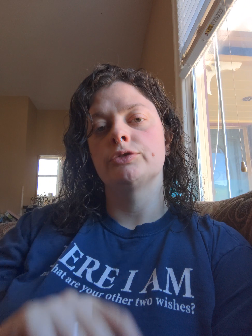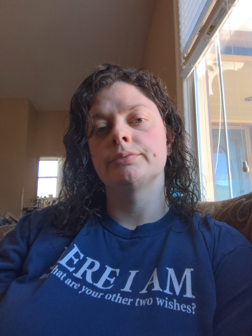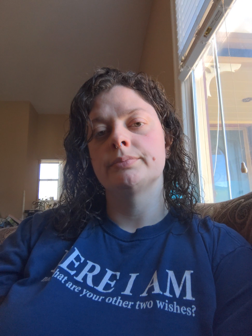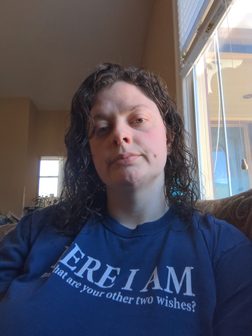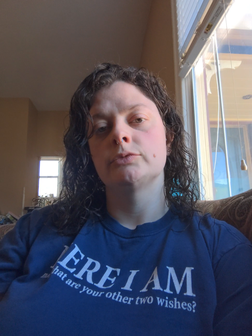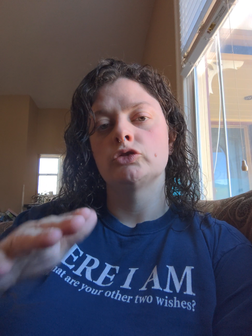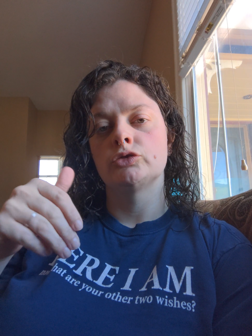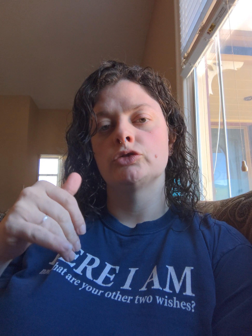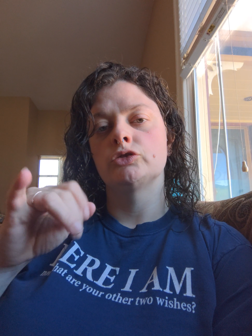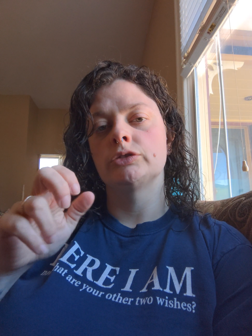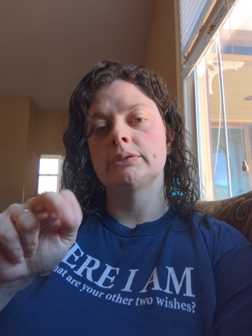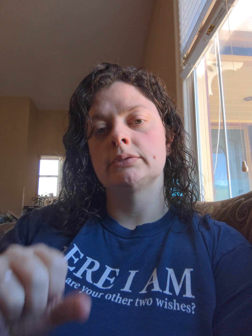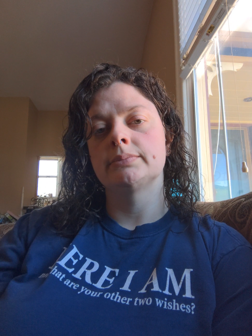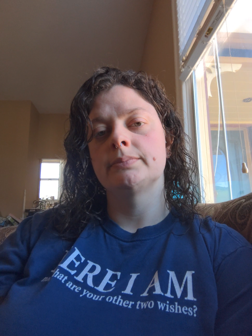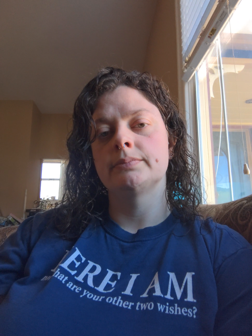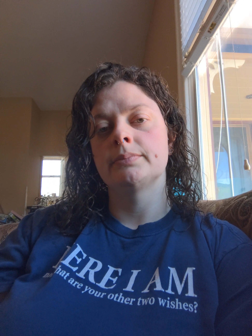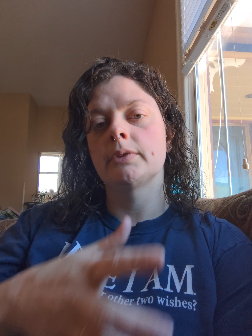jeans